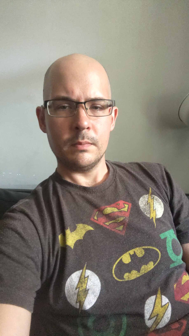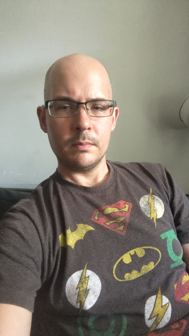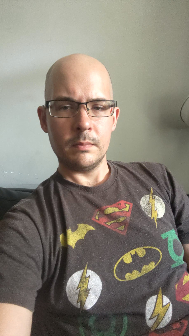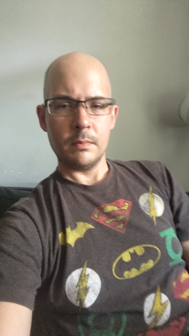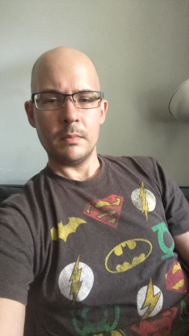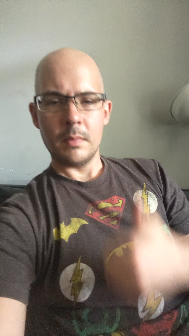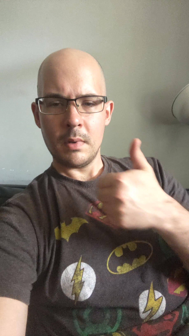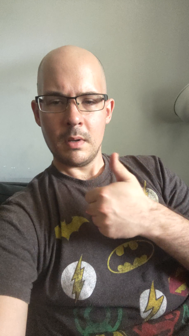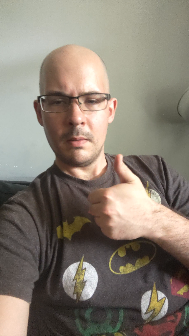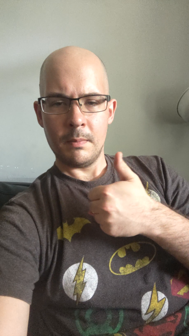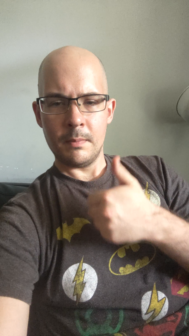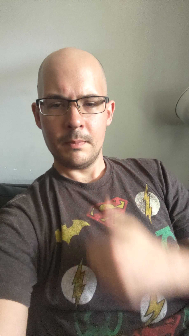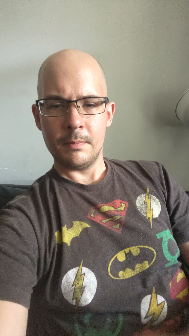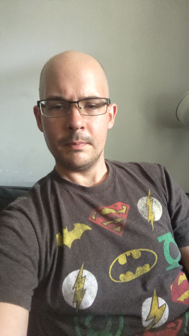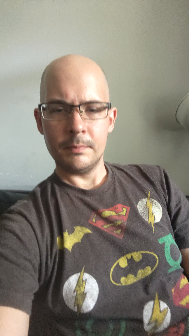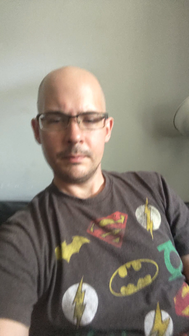help